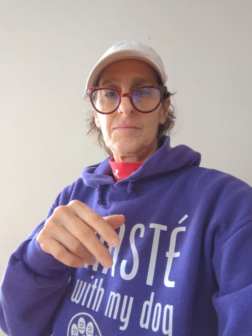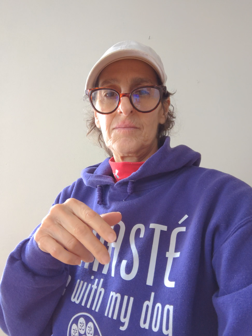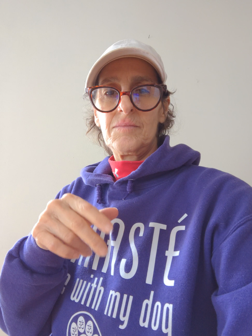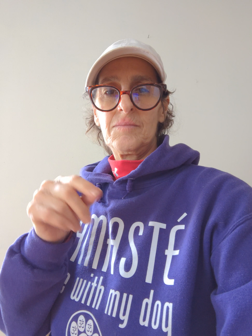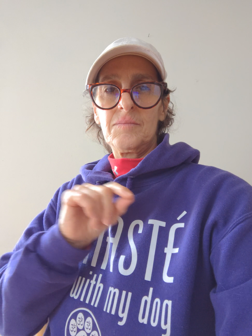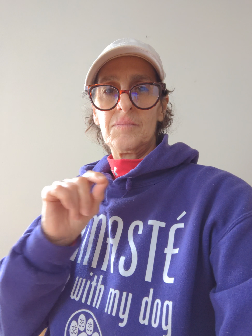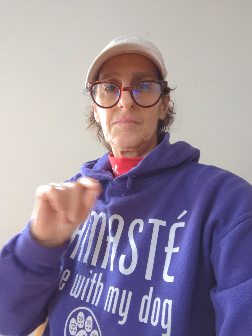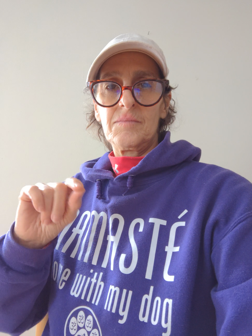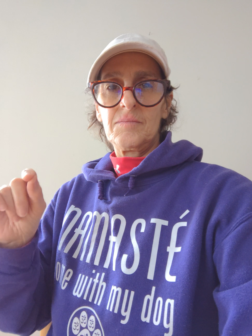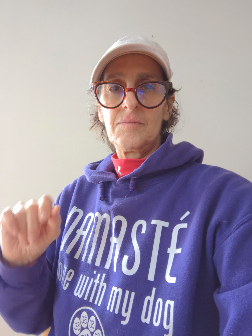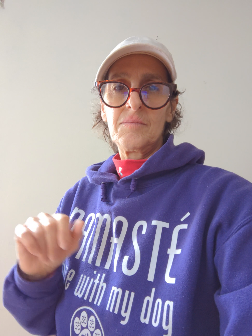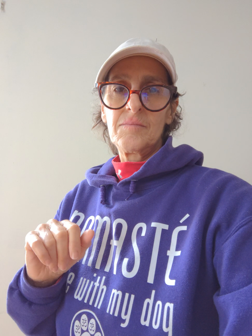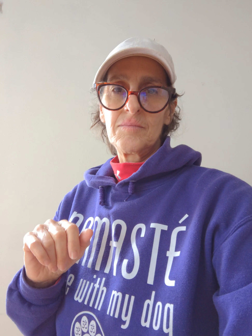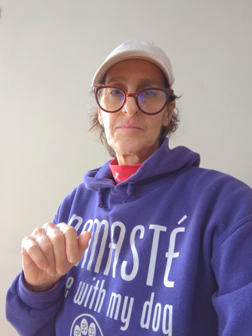pen